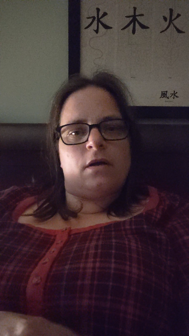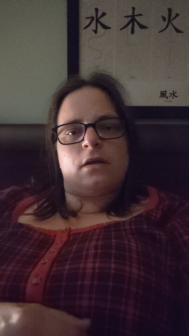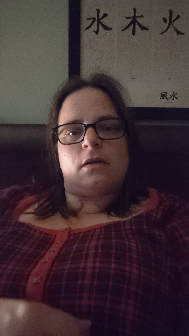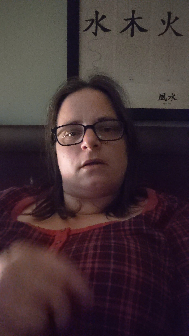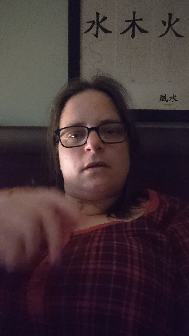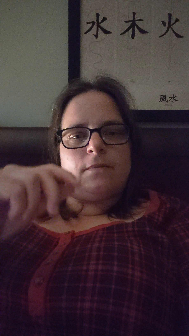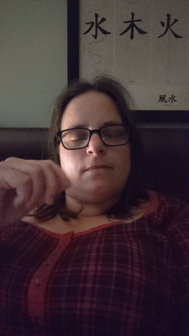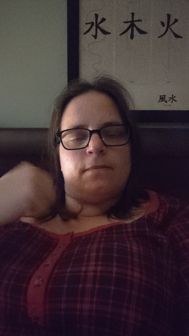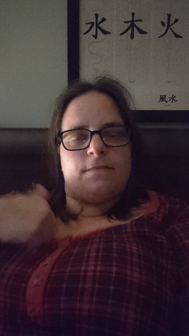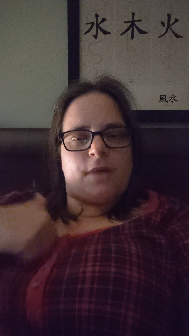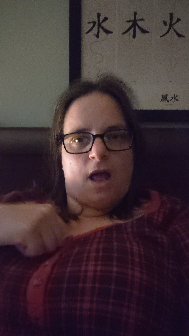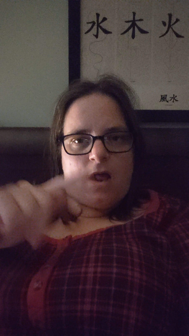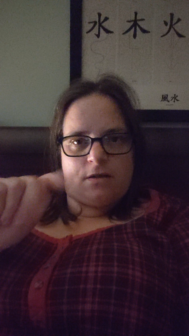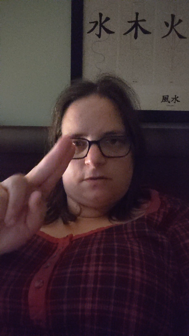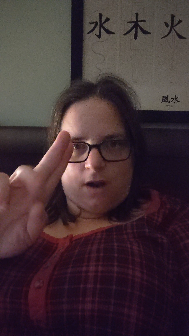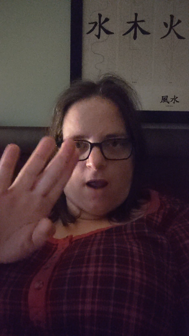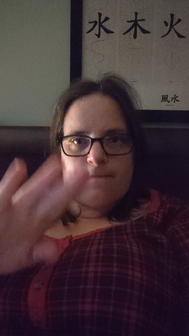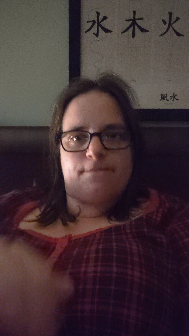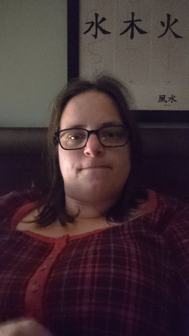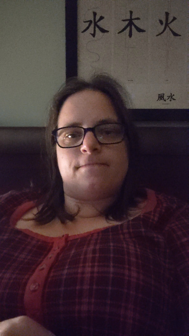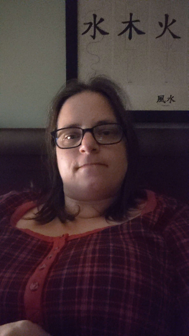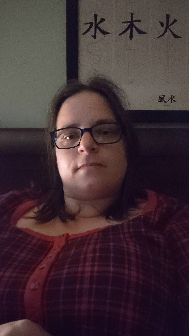bathtub